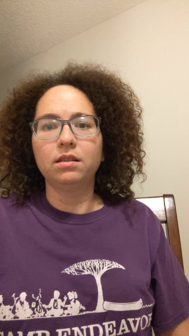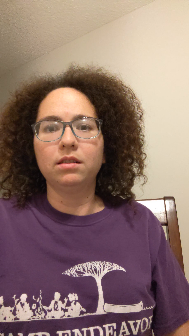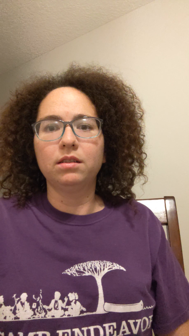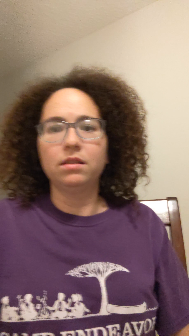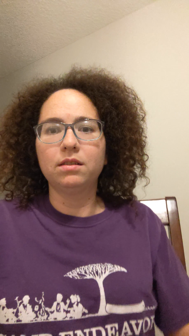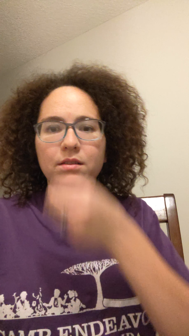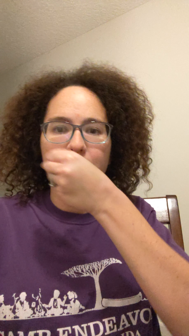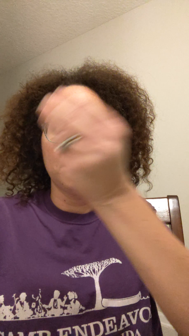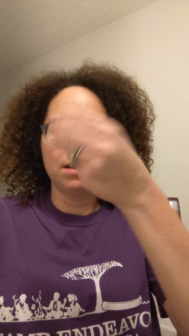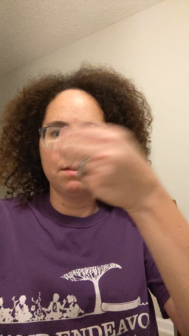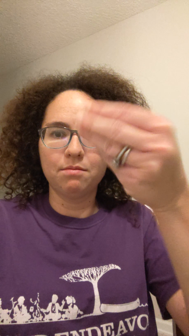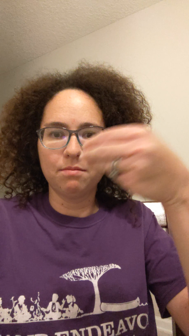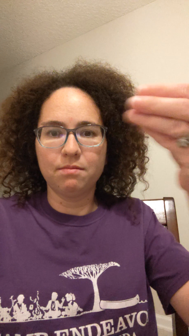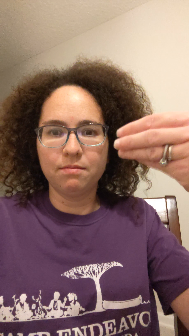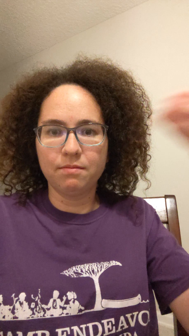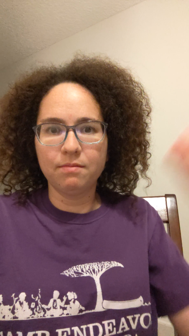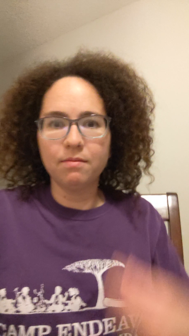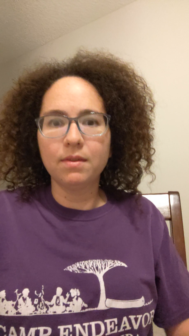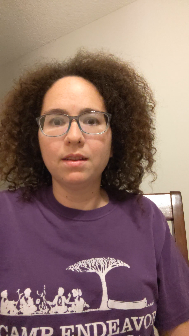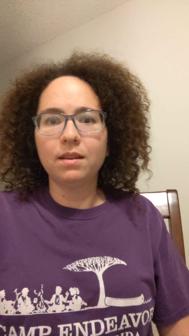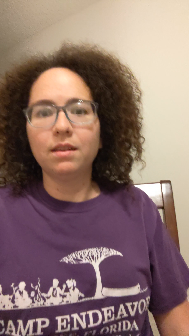shopping